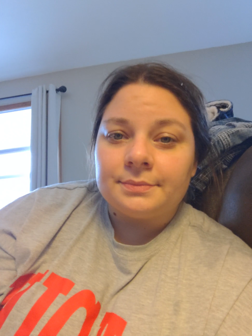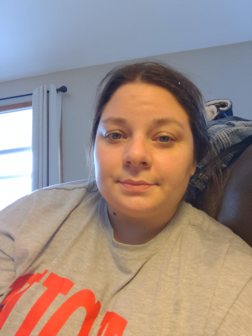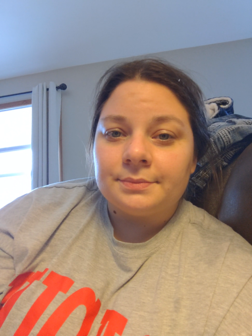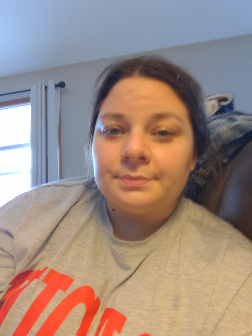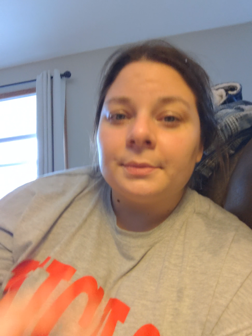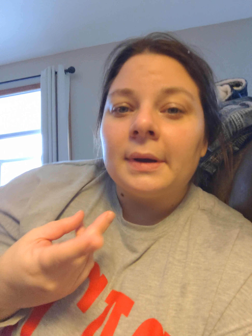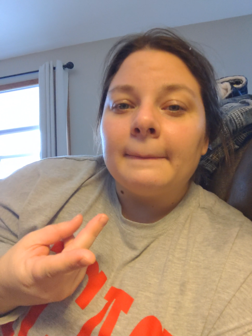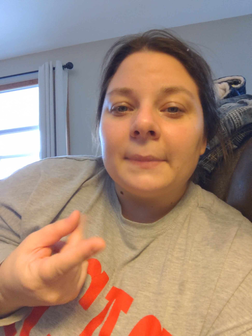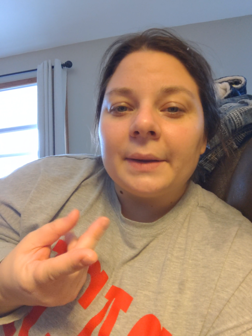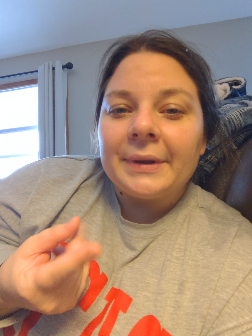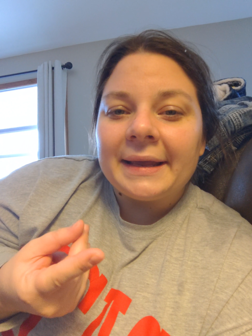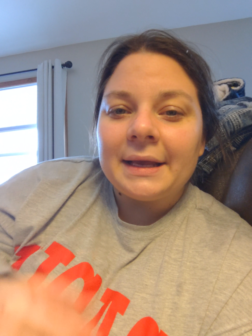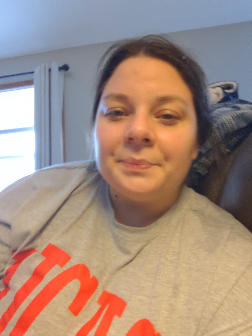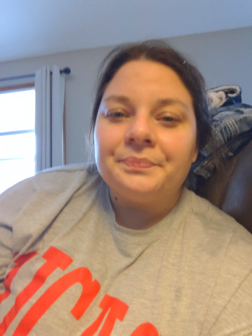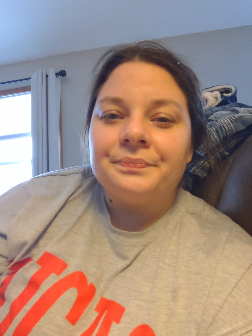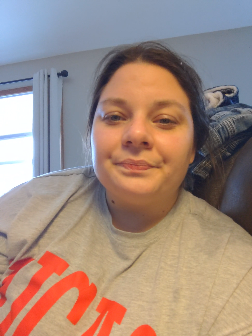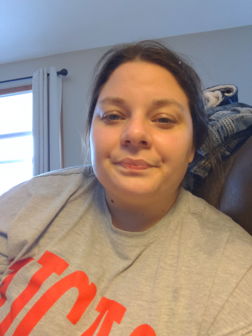puppy